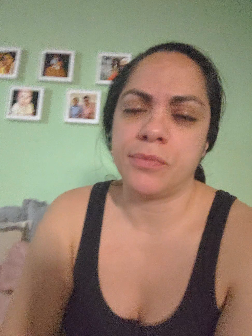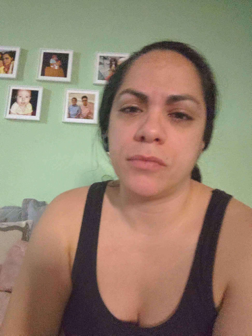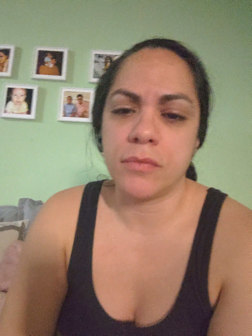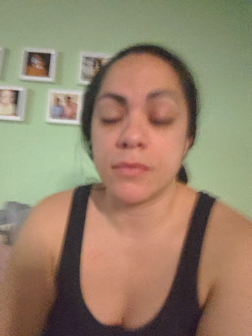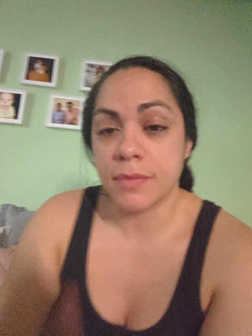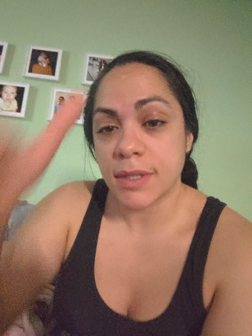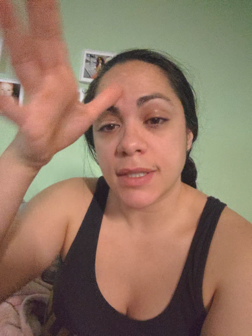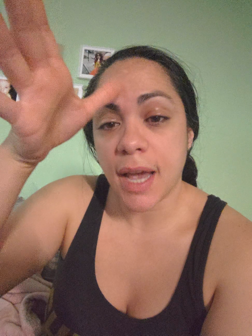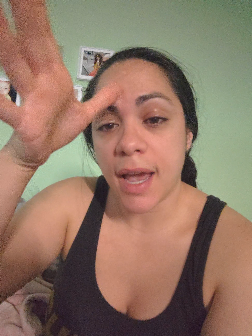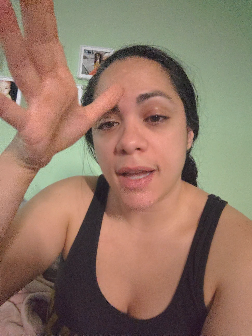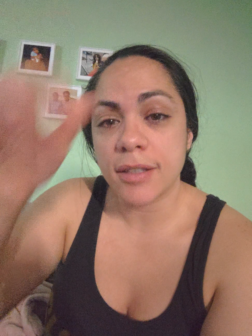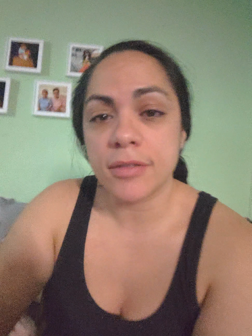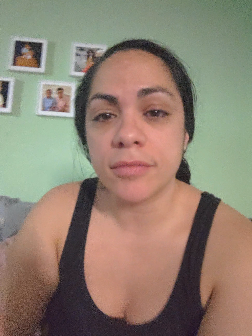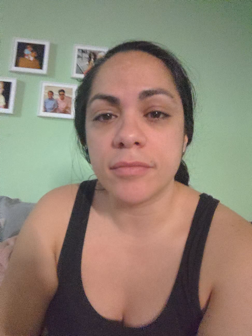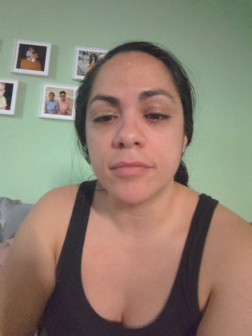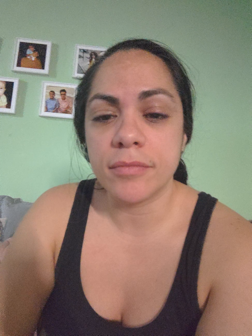dad